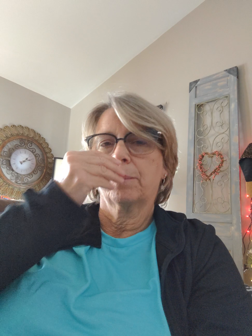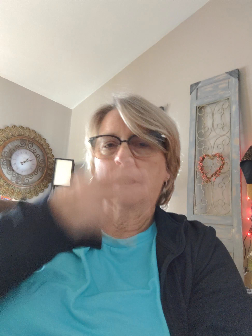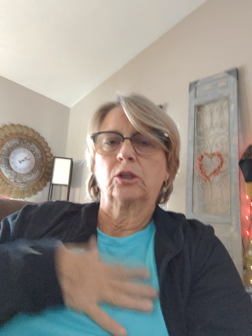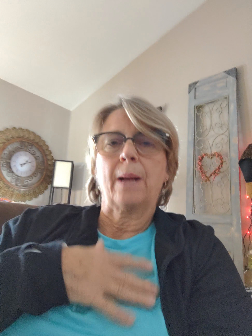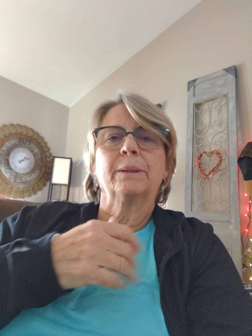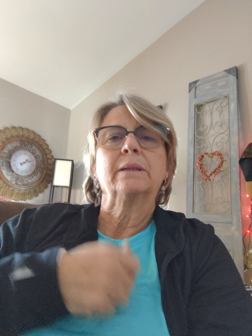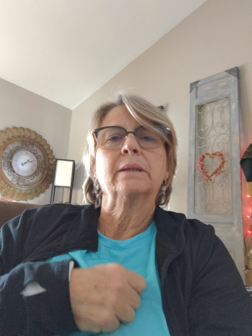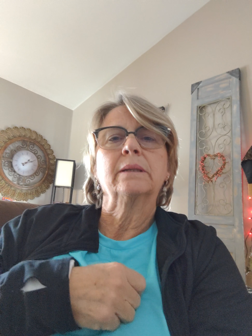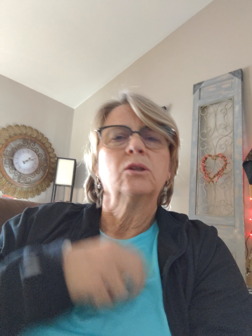pajamas